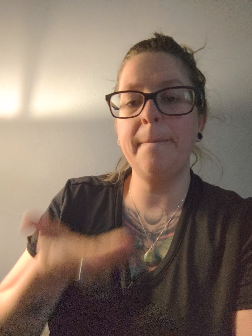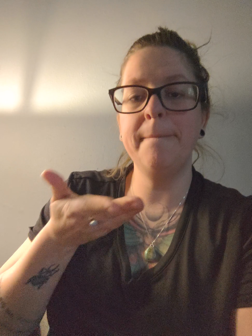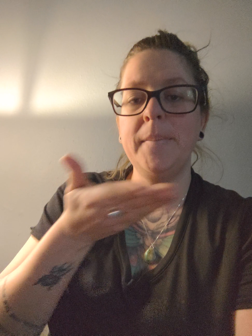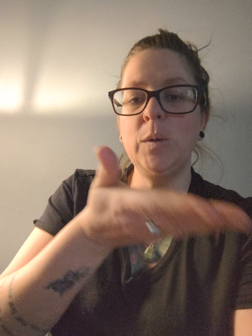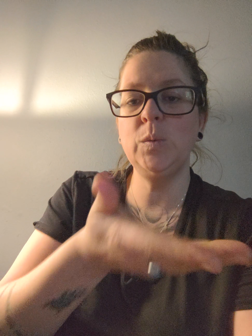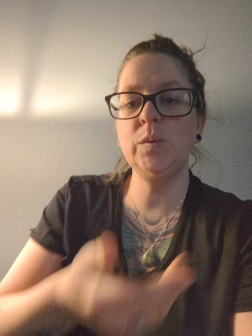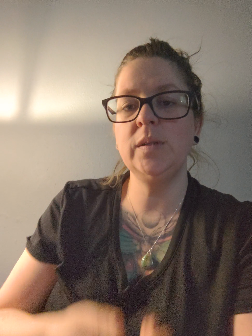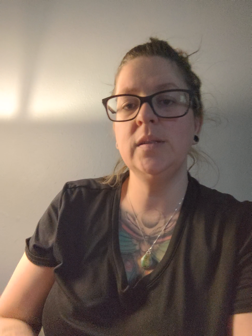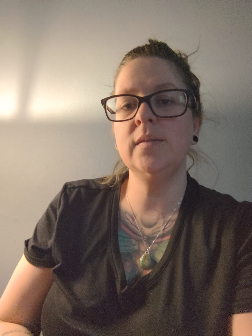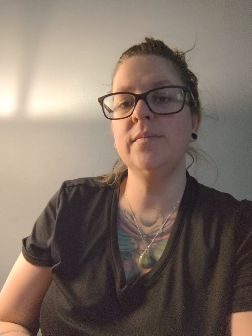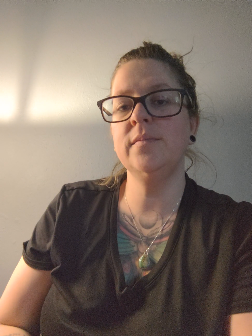boat